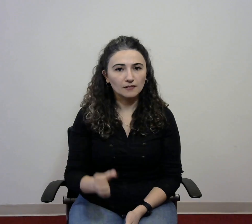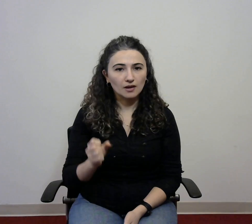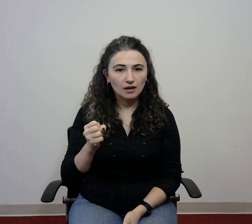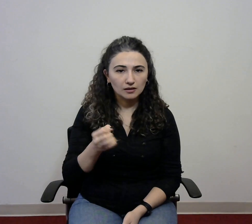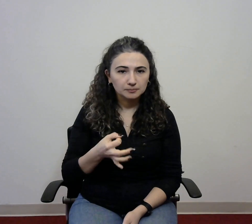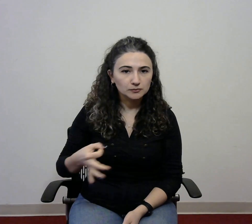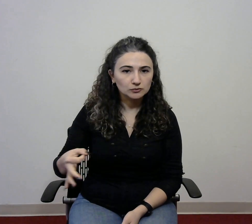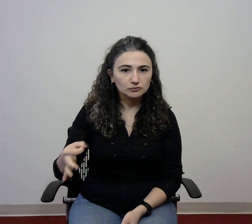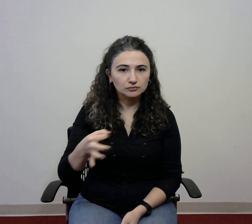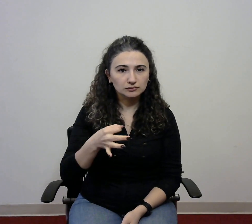abşeron rayon